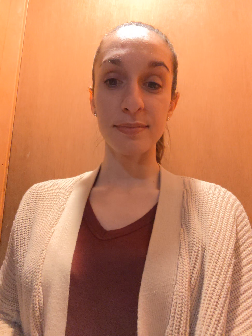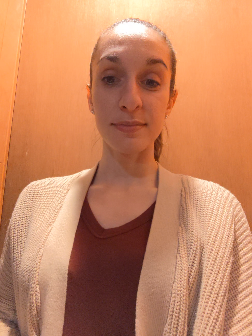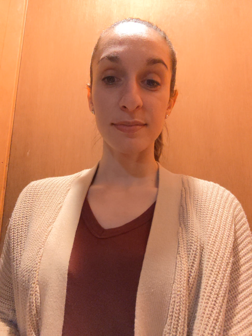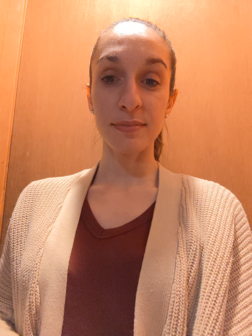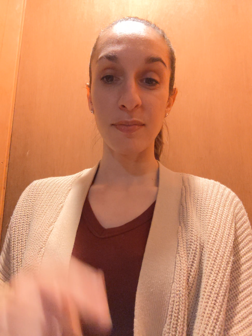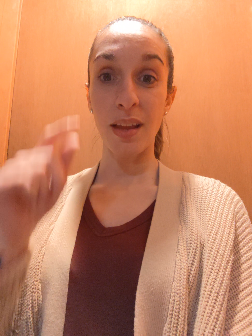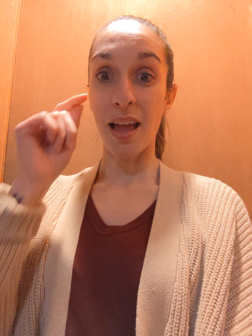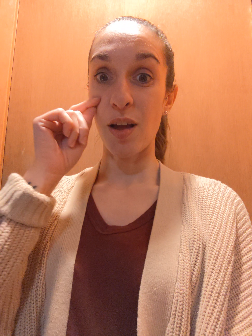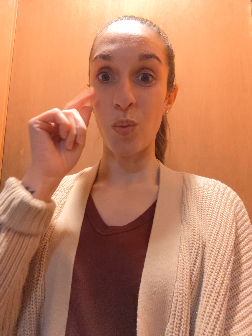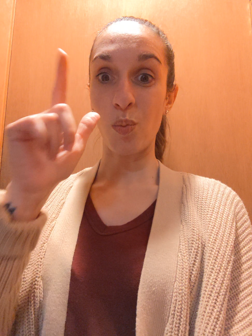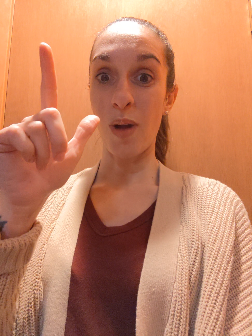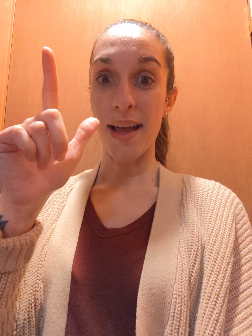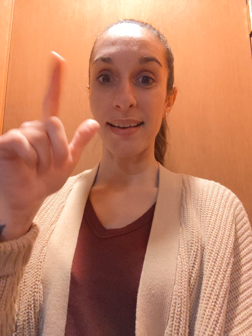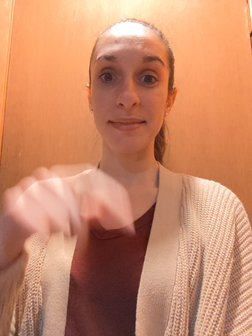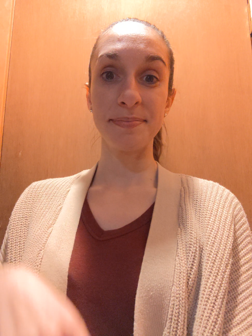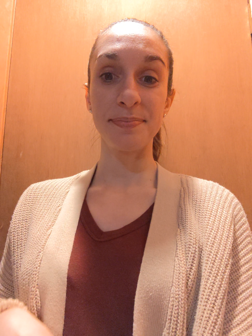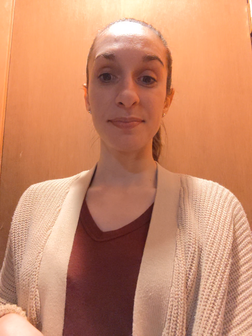awake